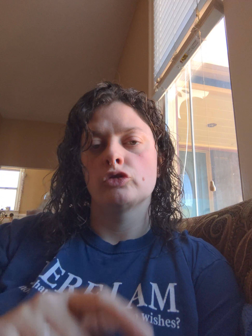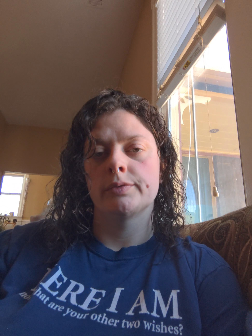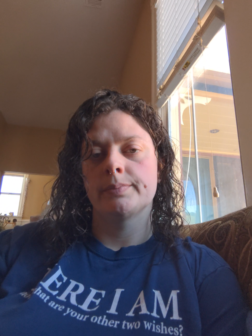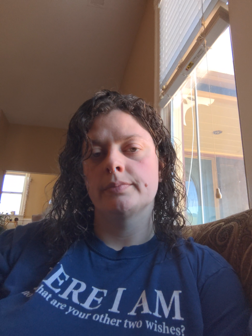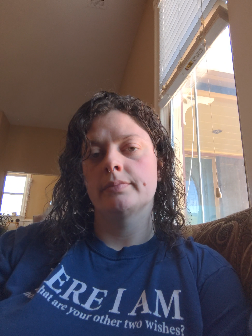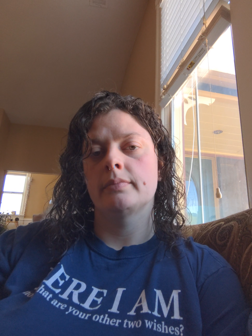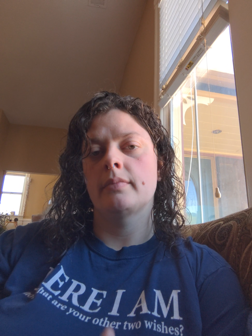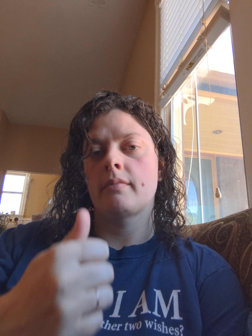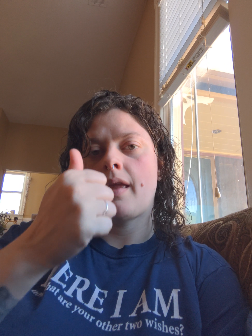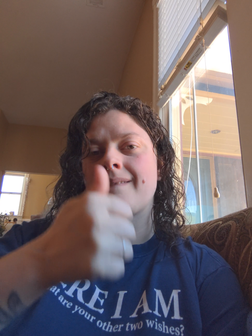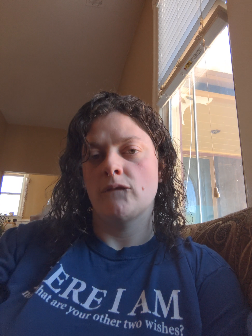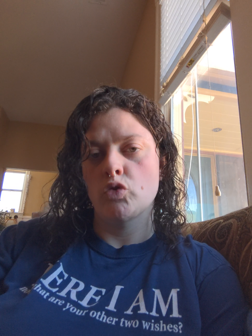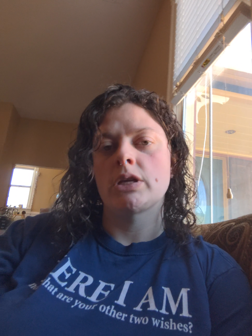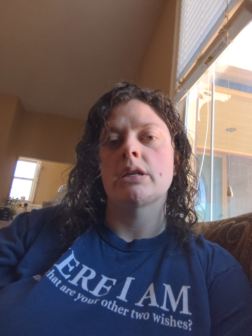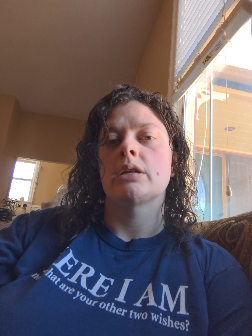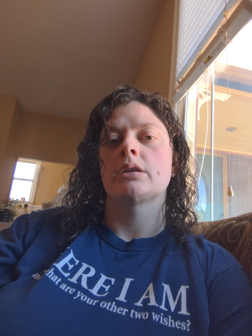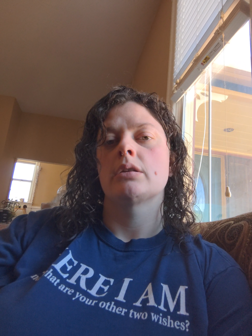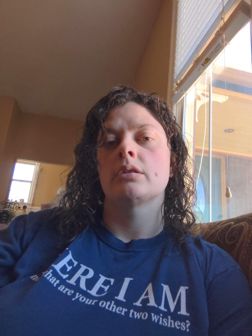every